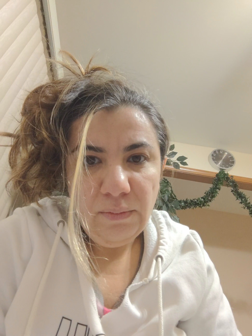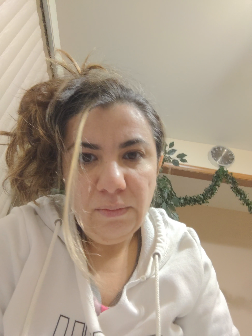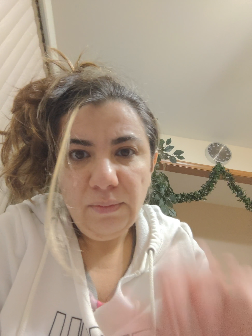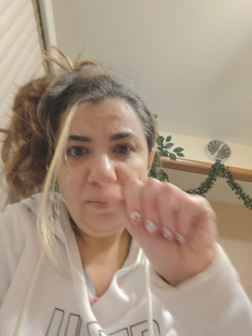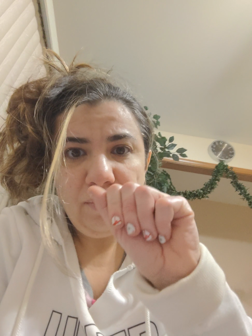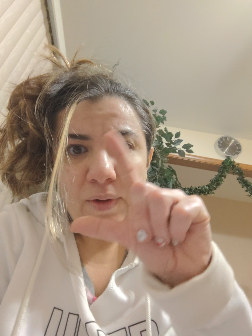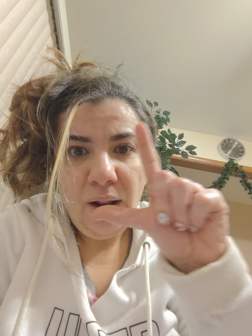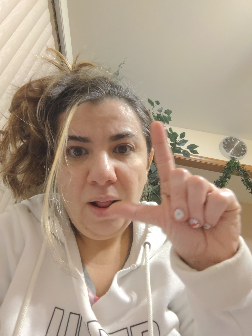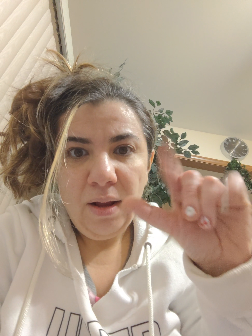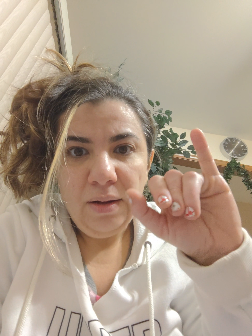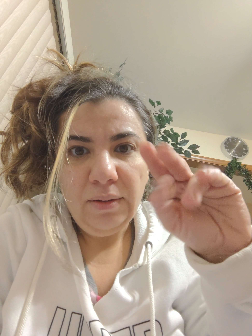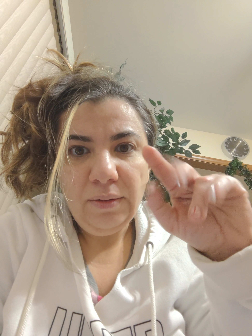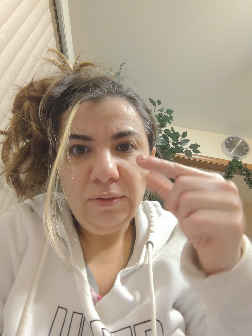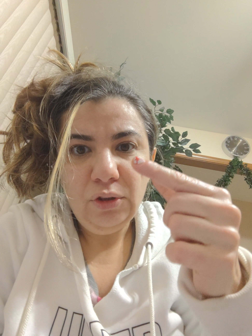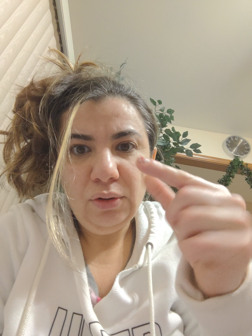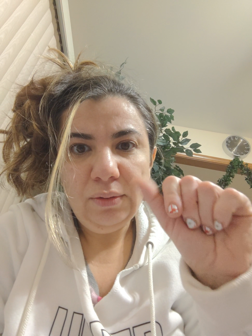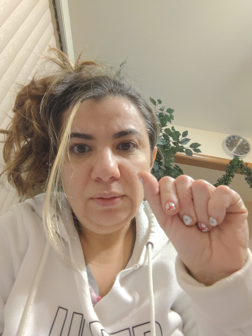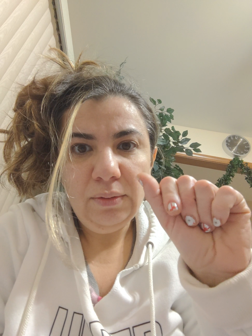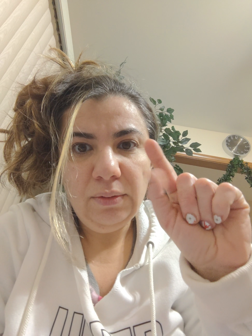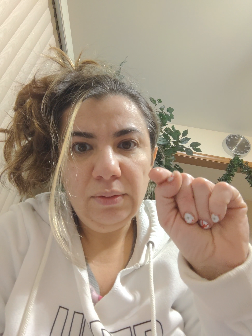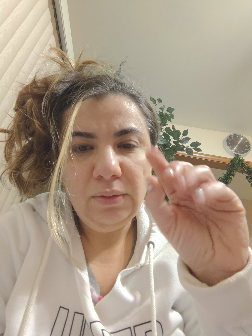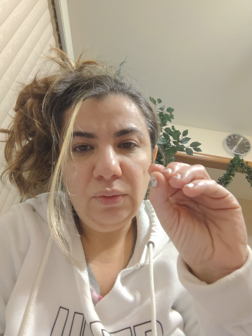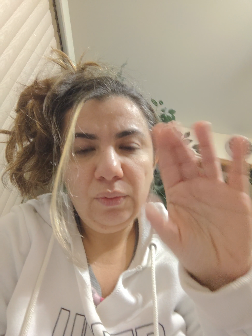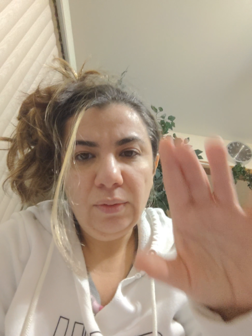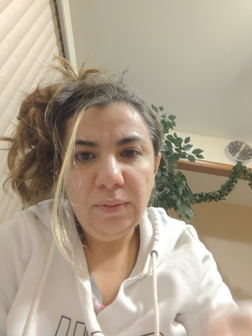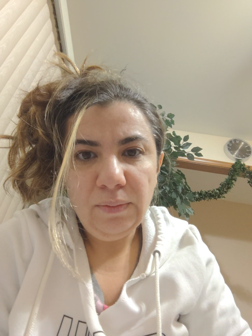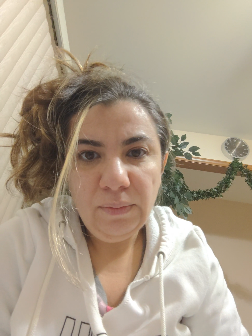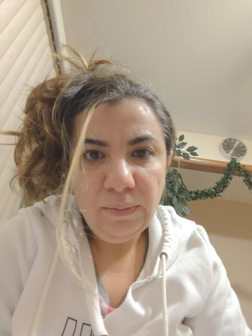alligator